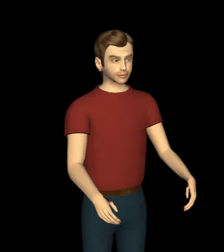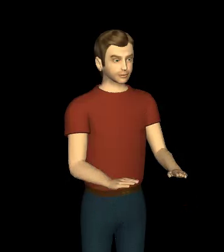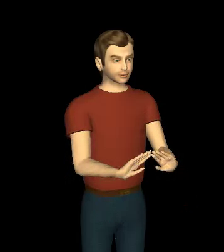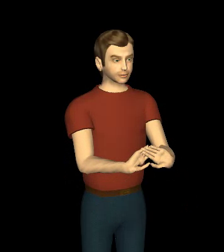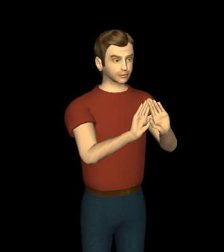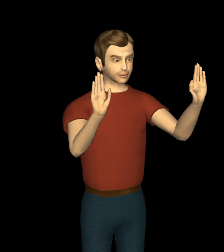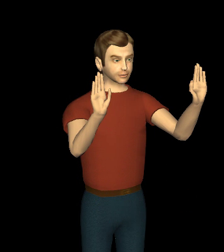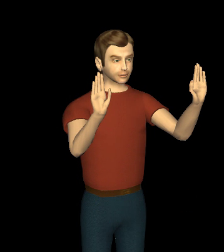سماء